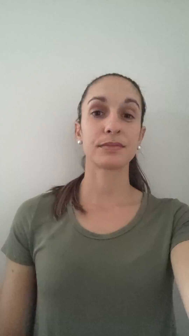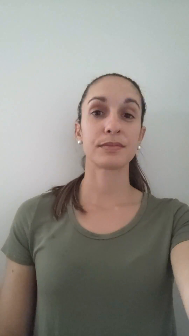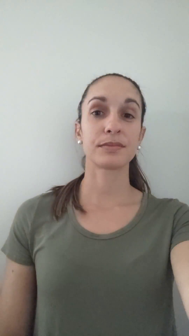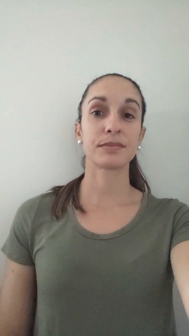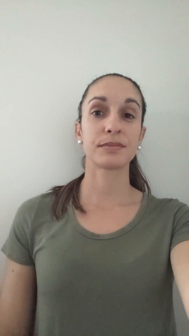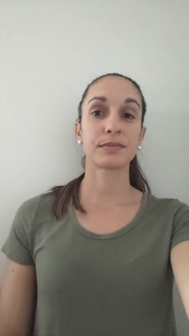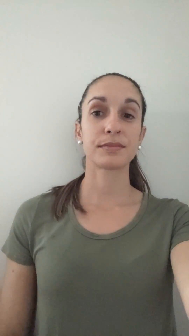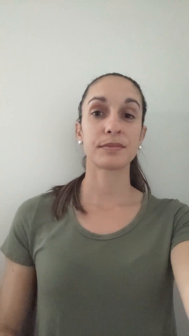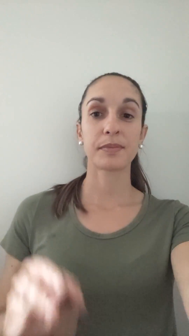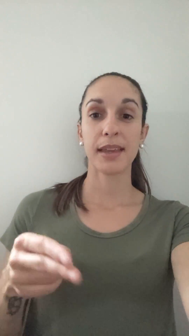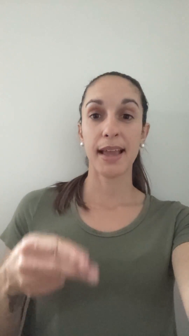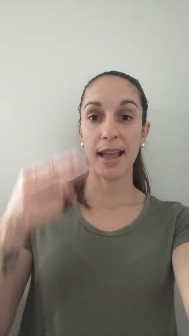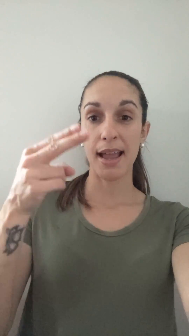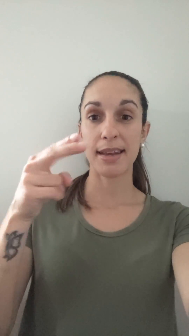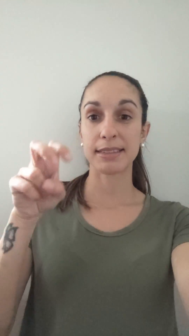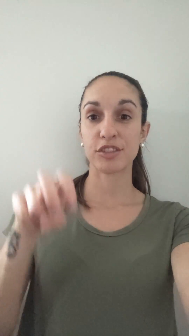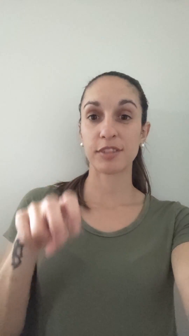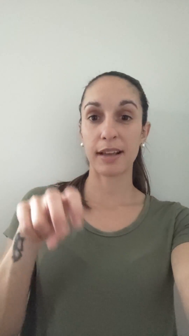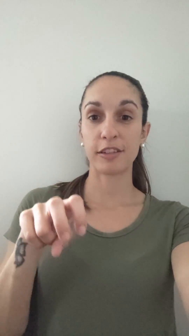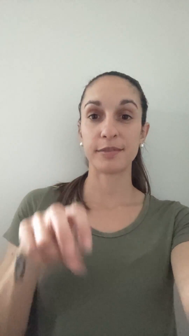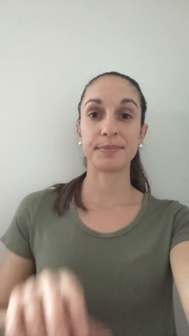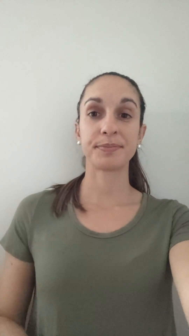high chair